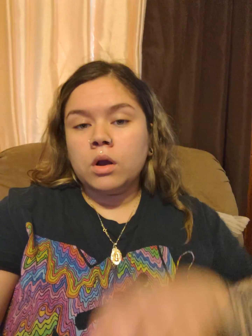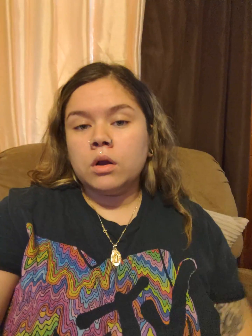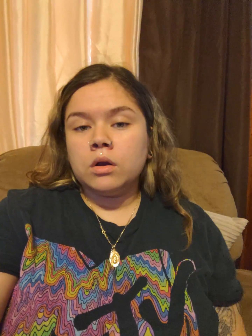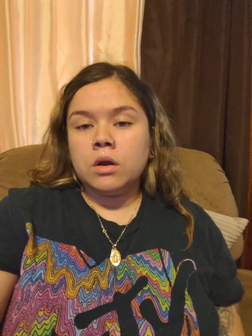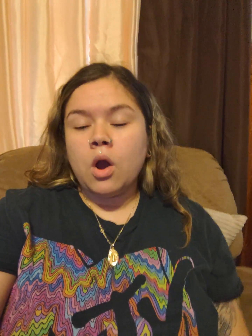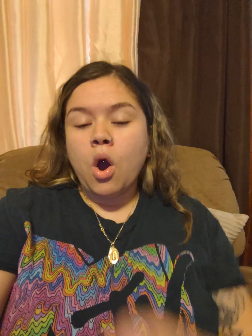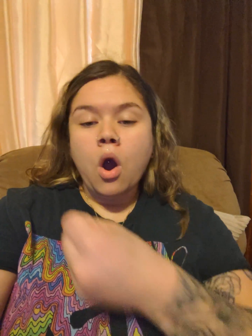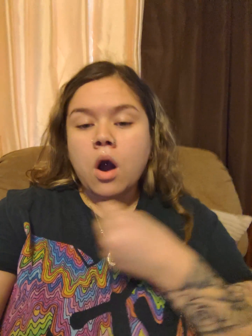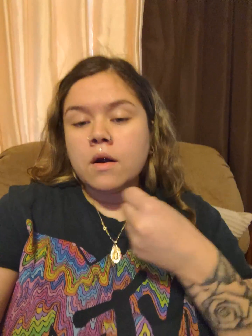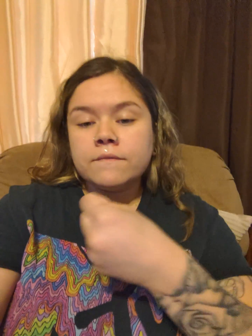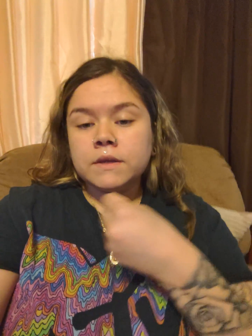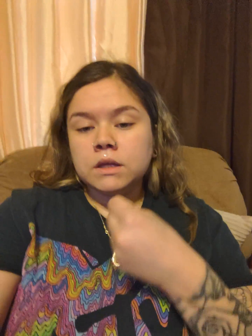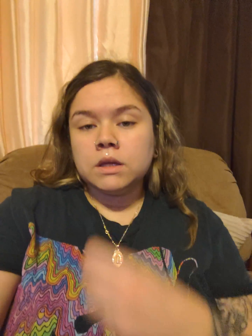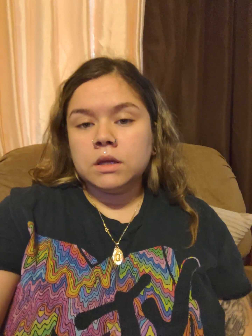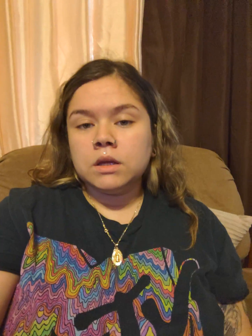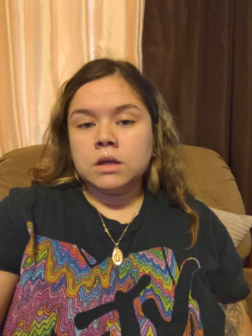coffee